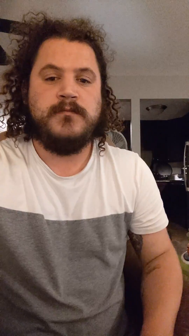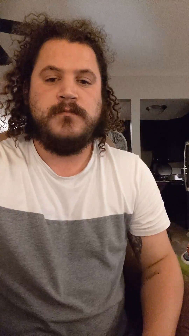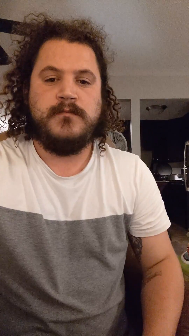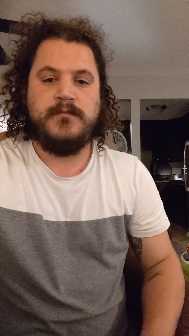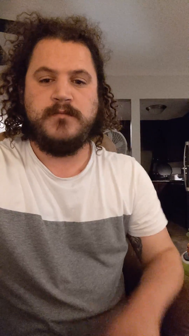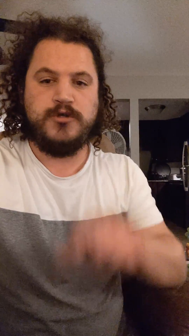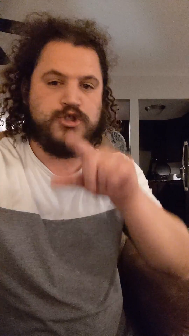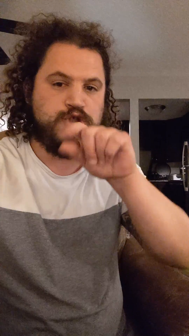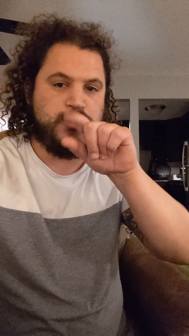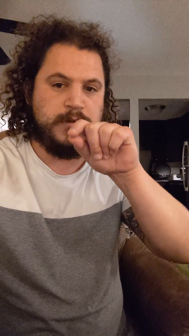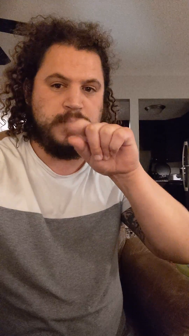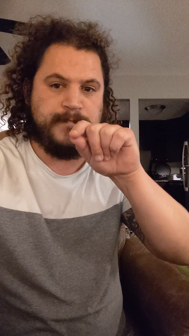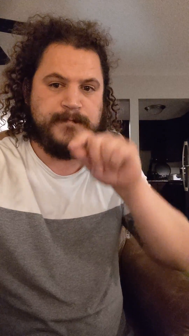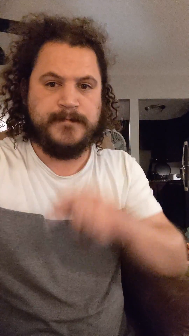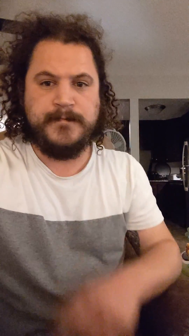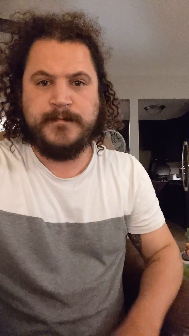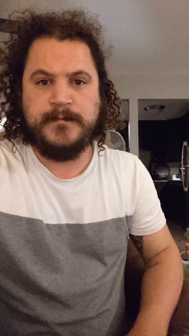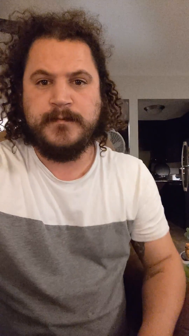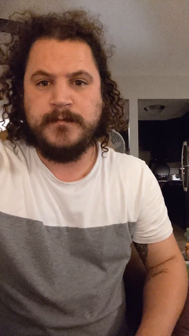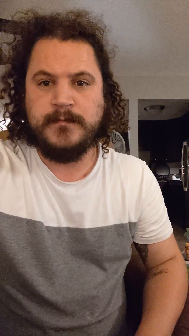chicken